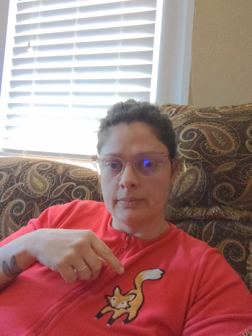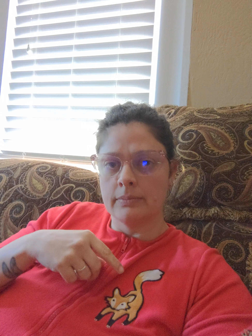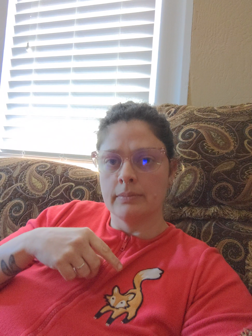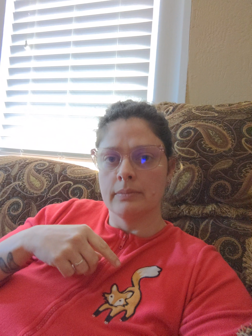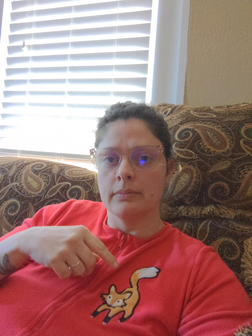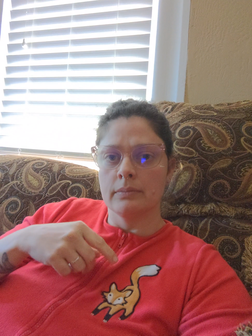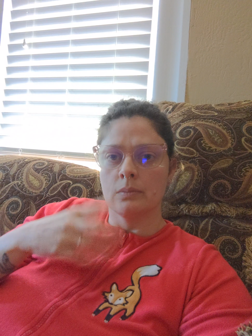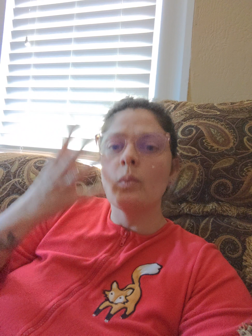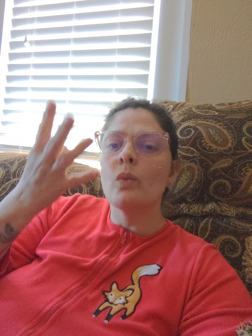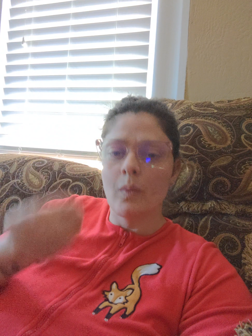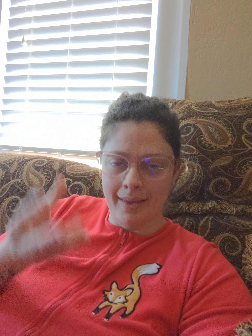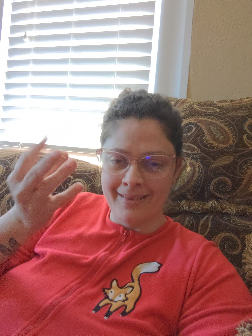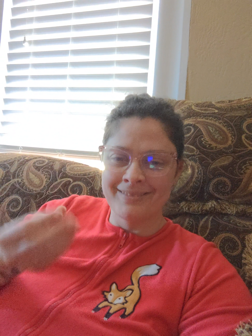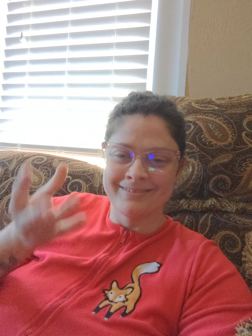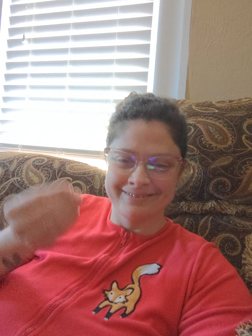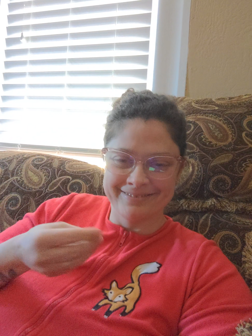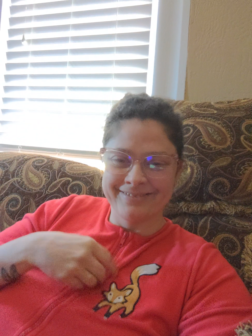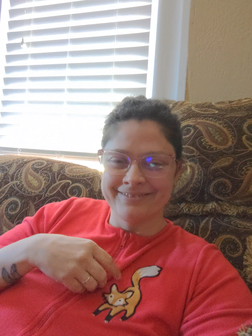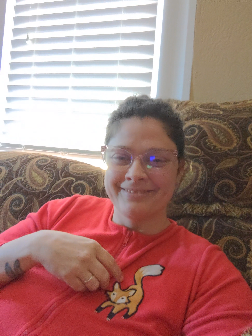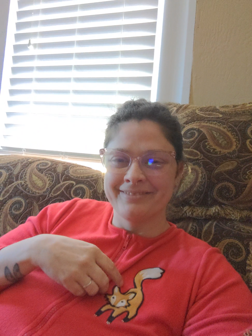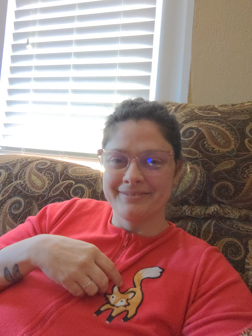wet